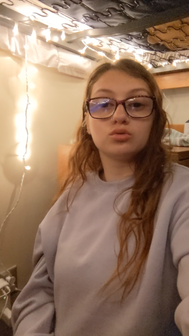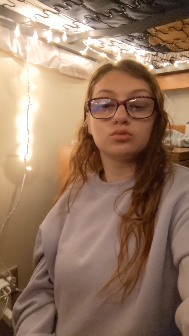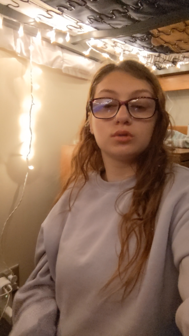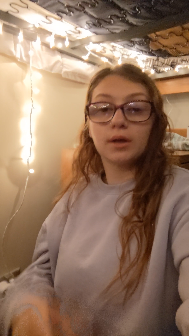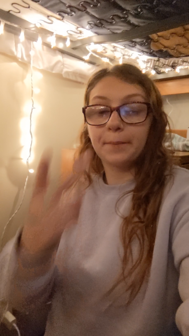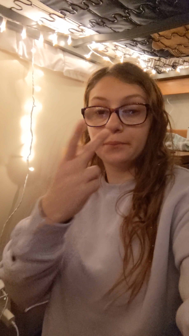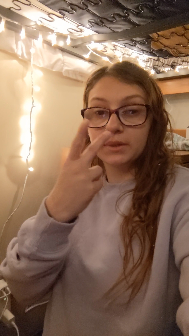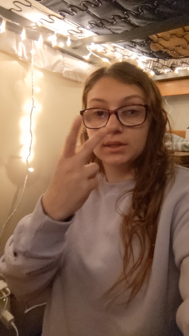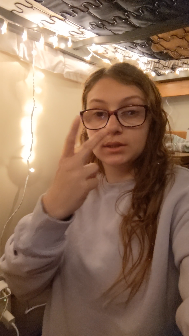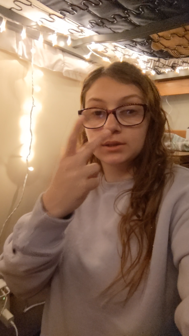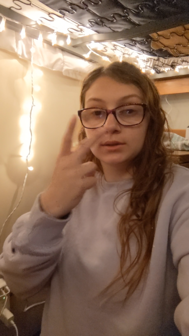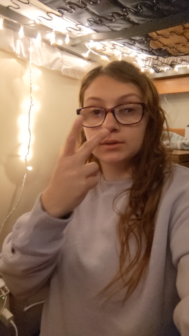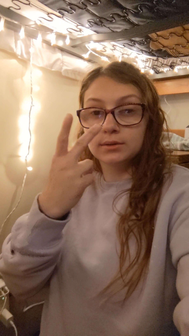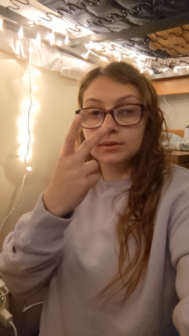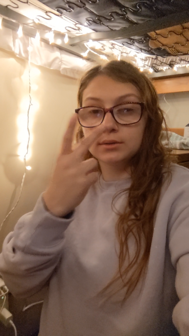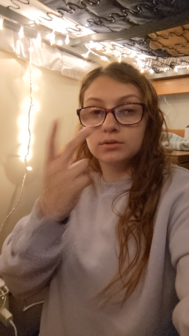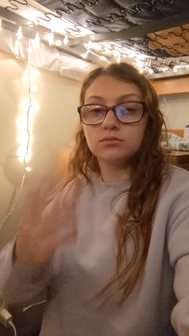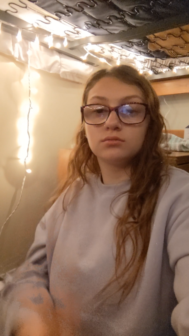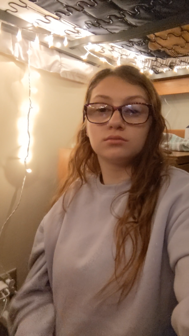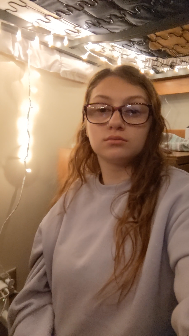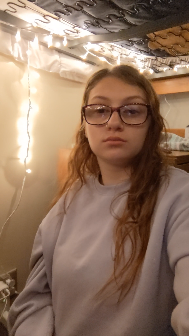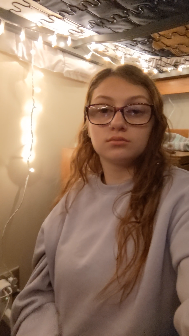penis